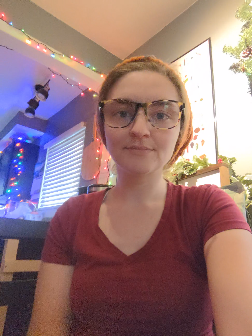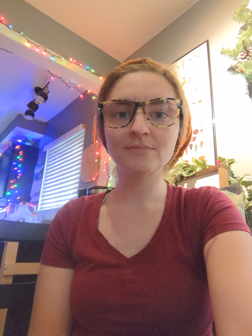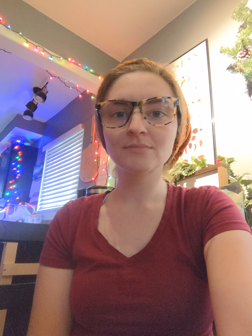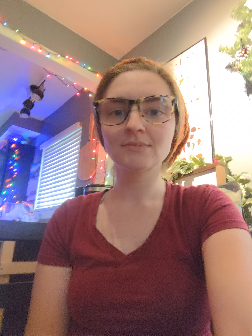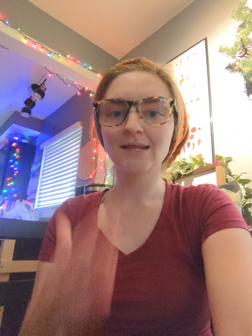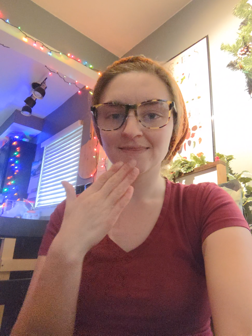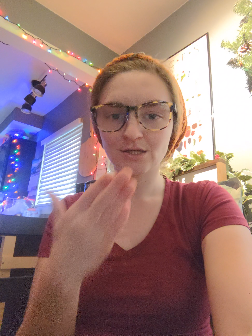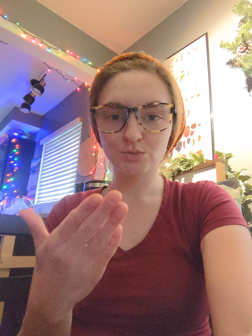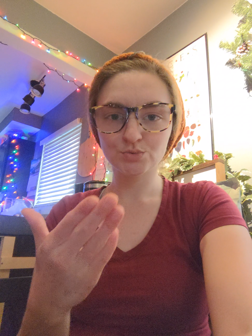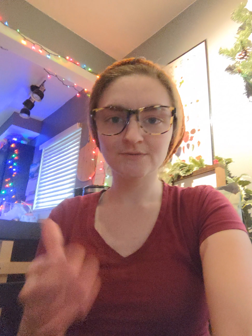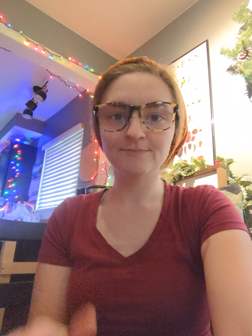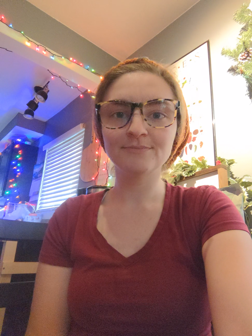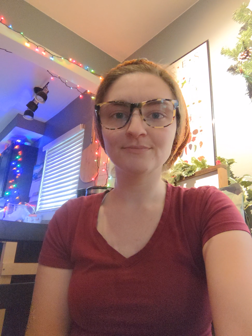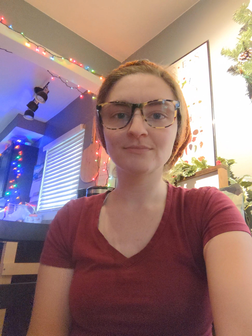thank you